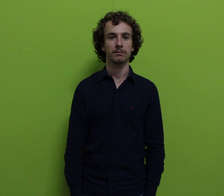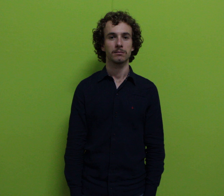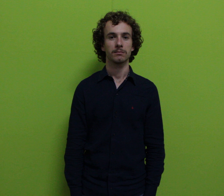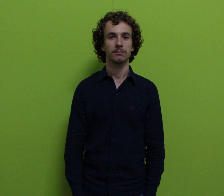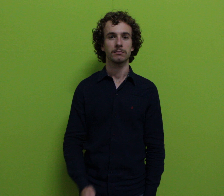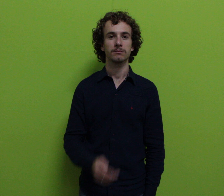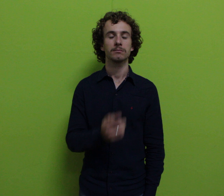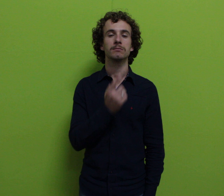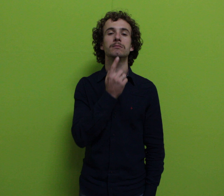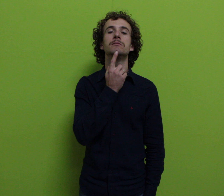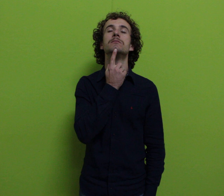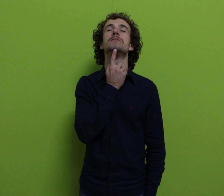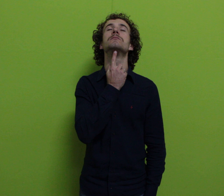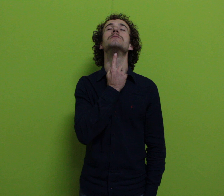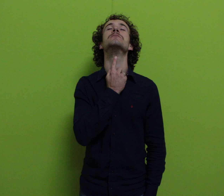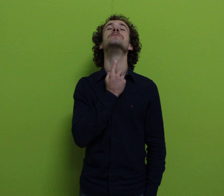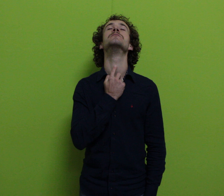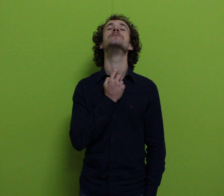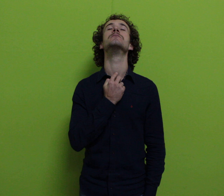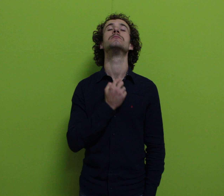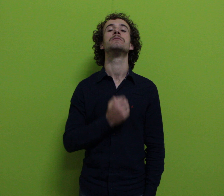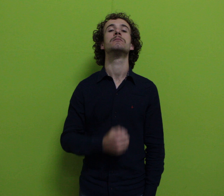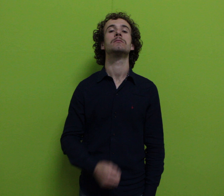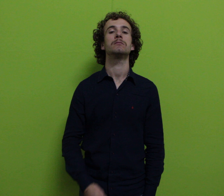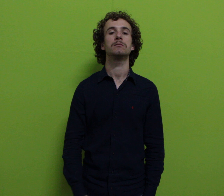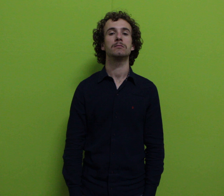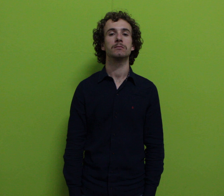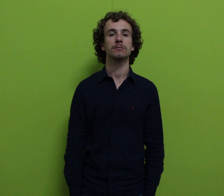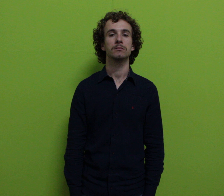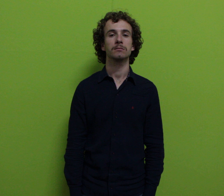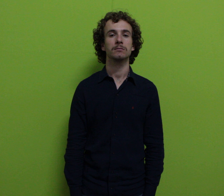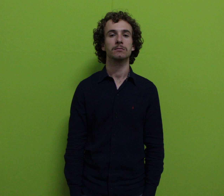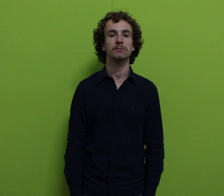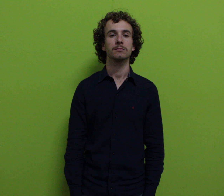vontade